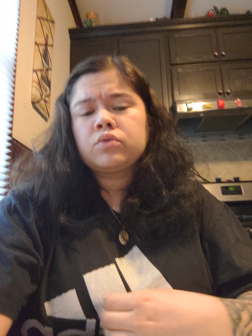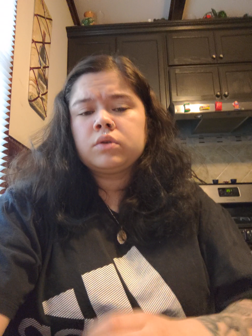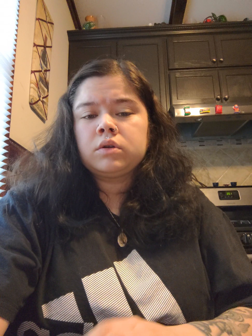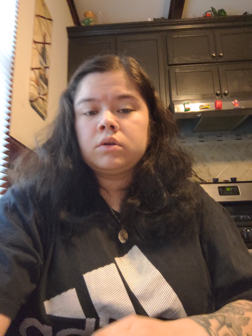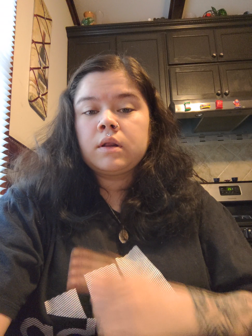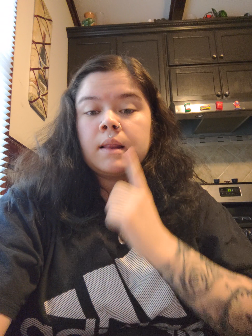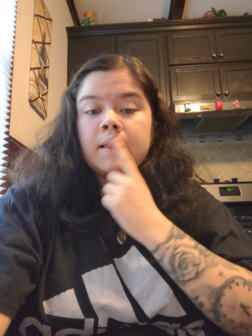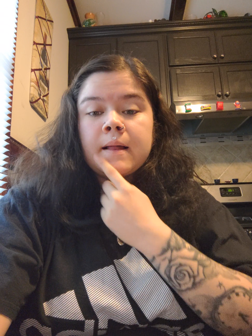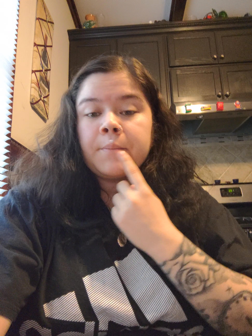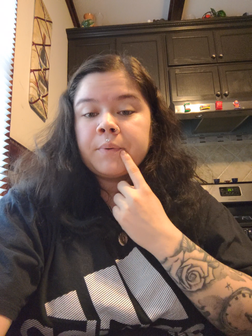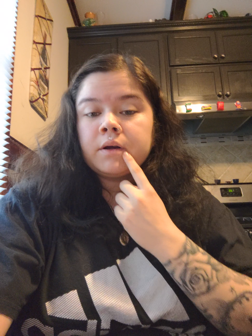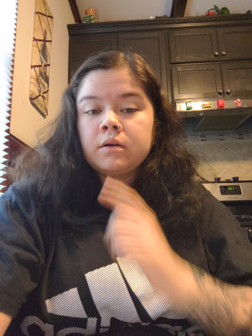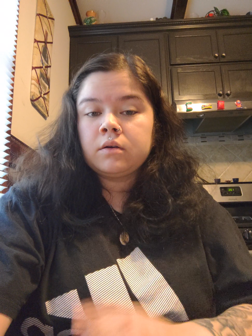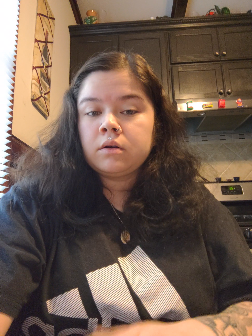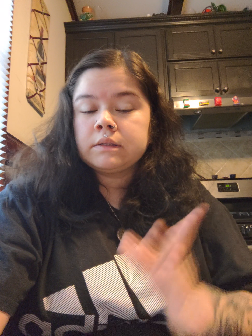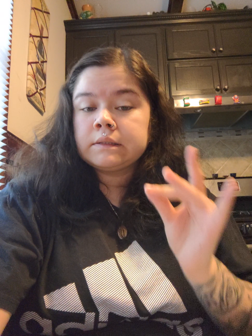lips